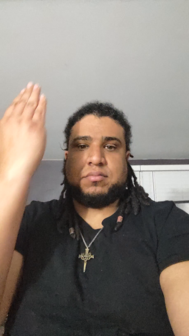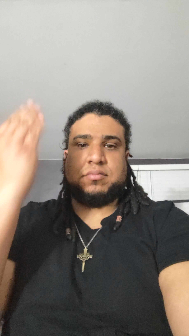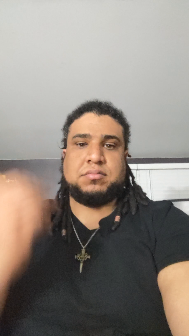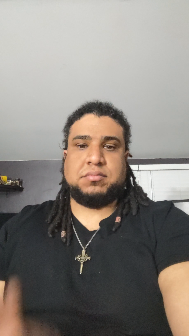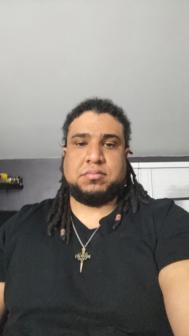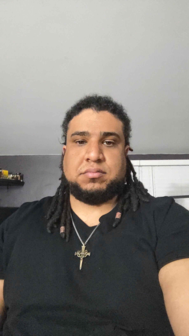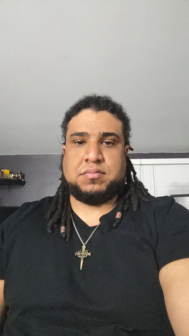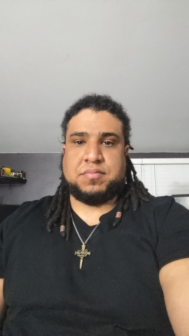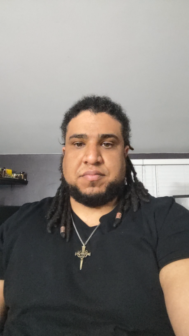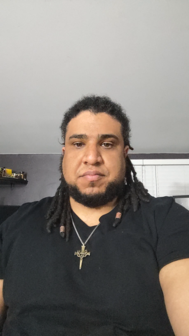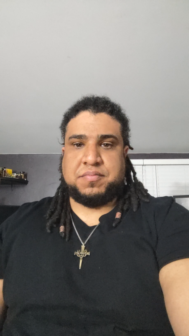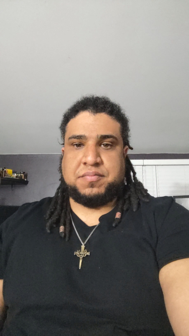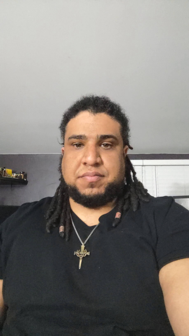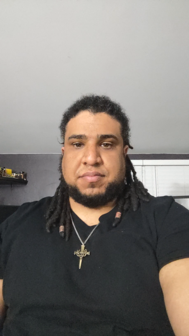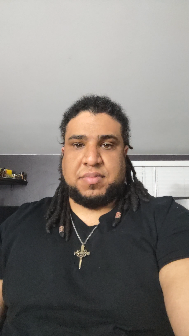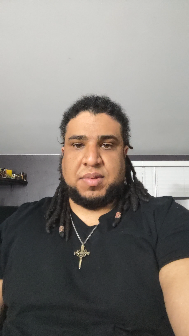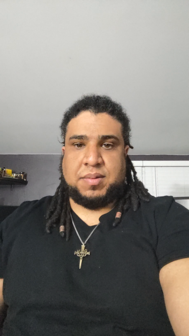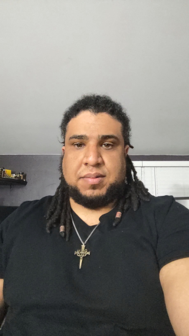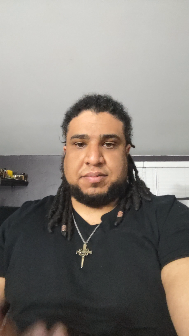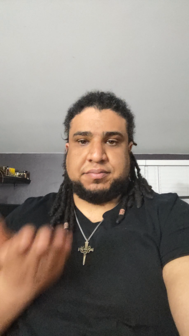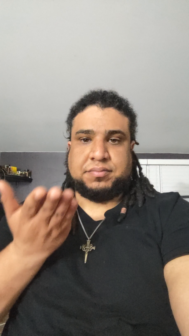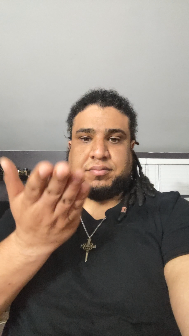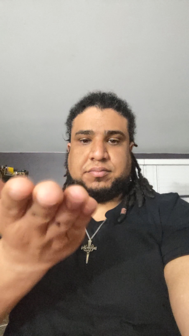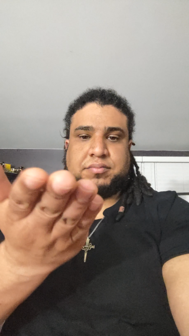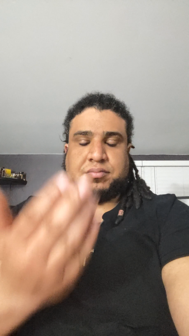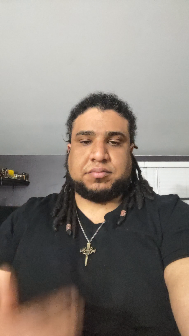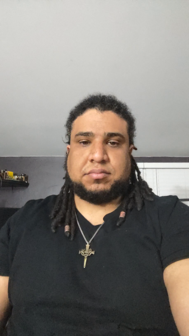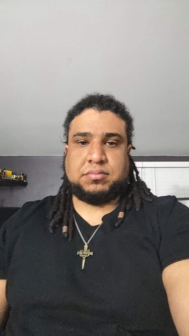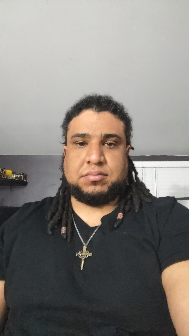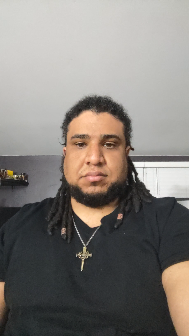oven